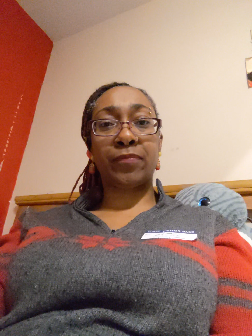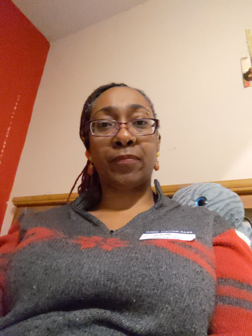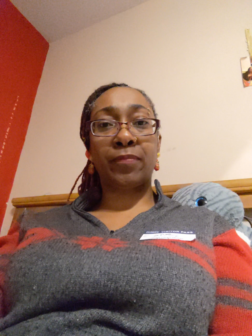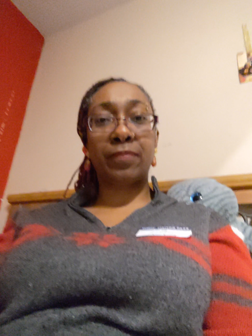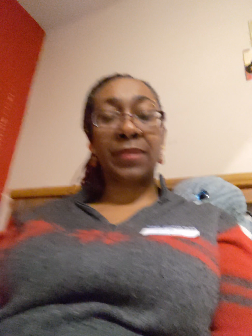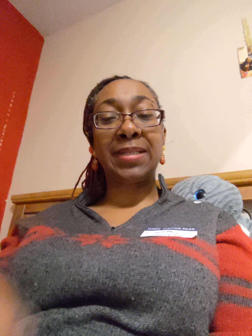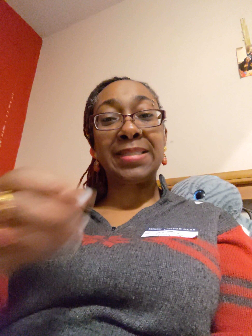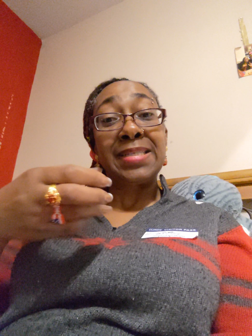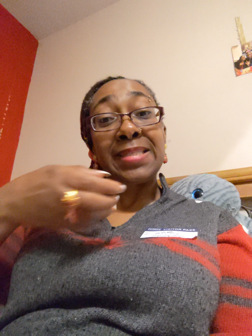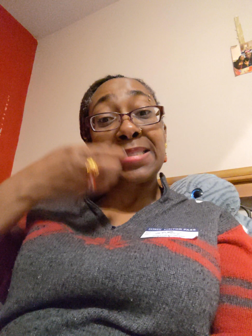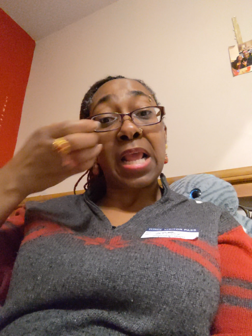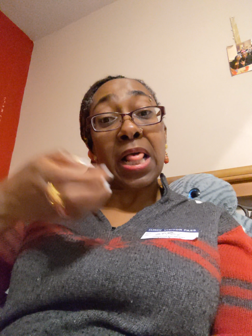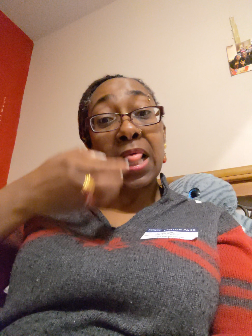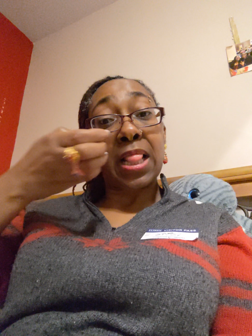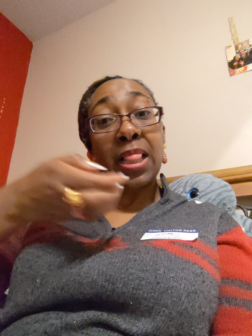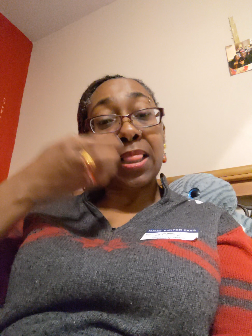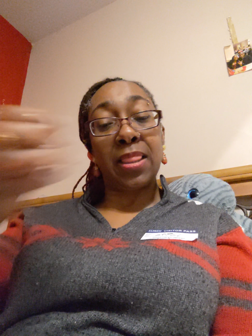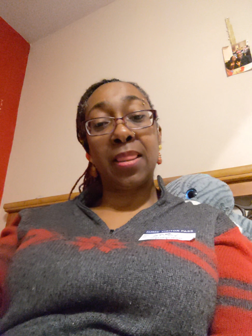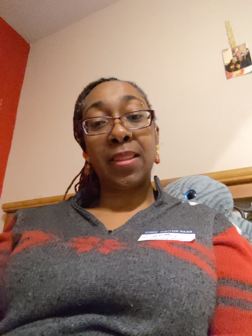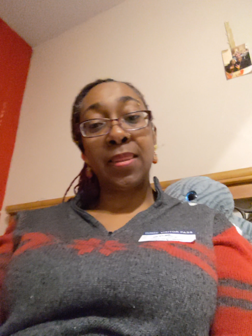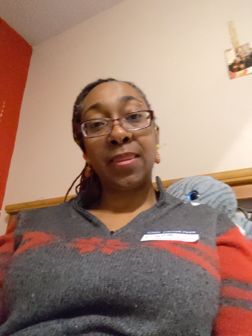cereal